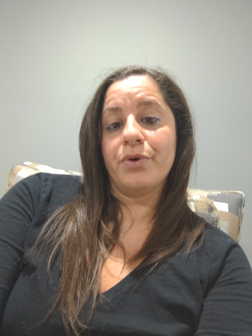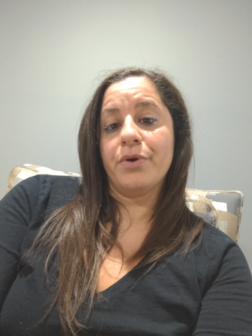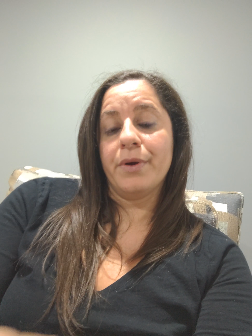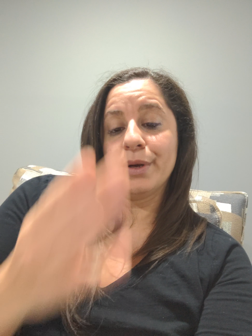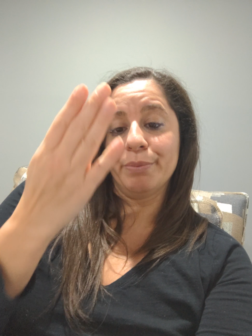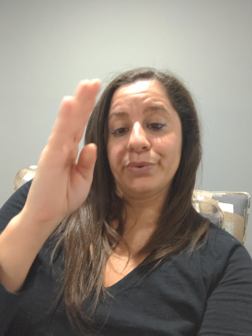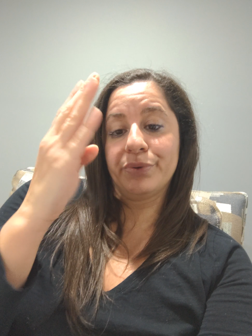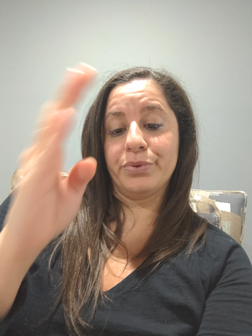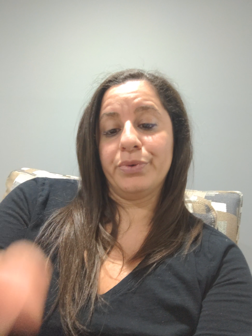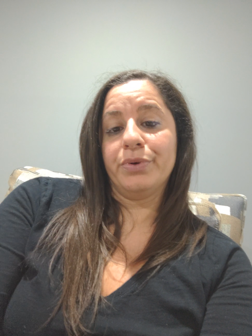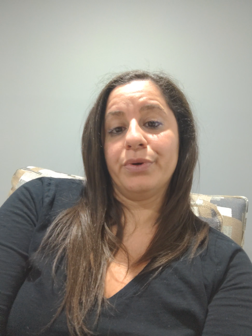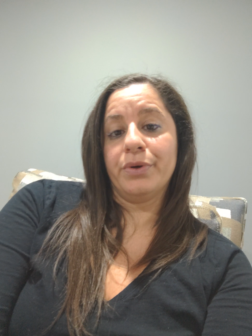blue